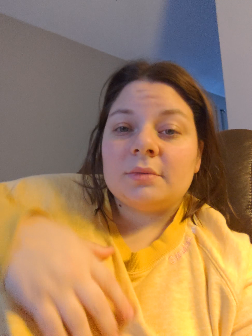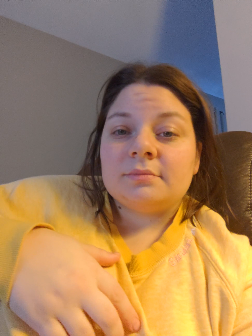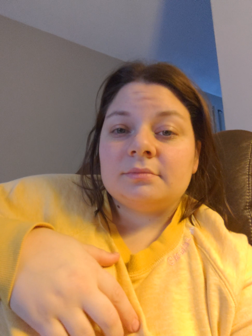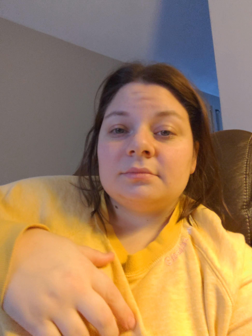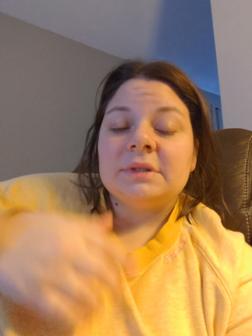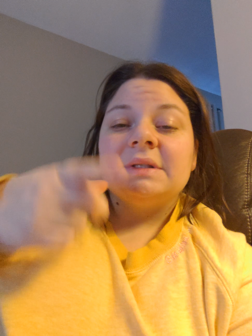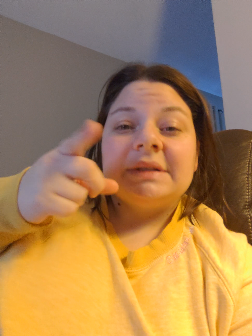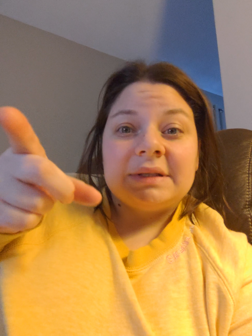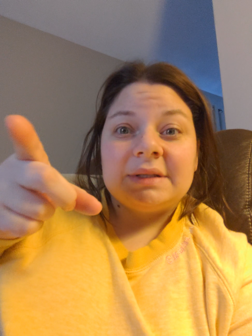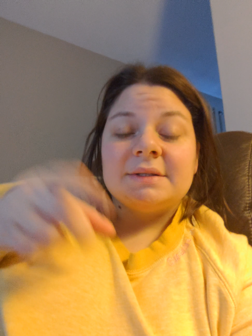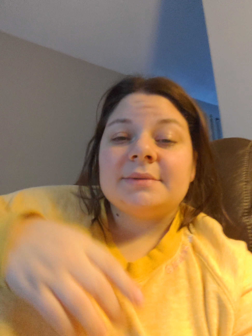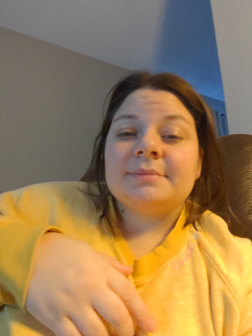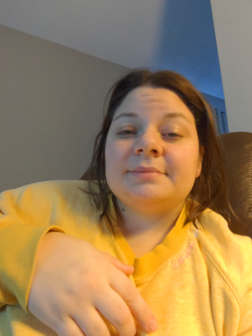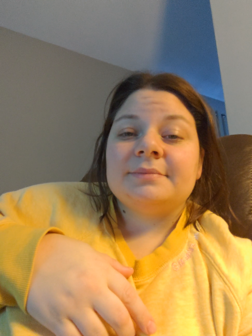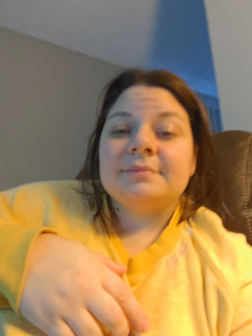he/she/it